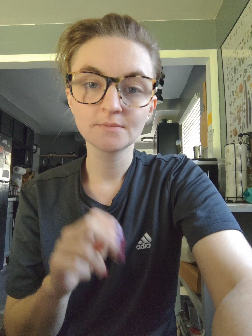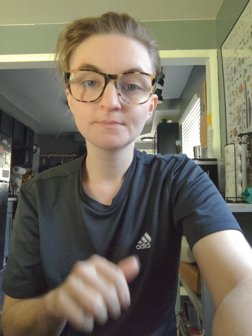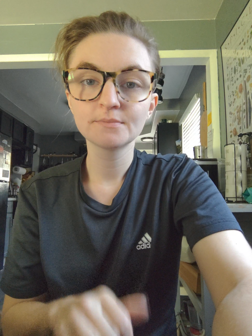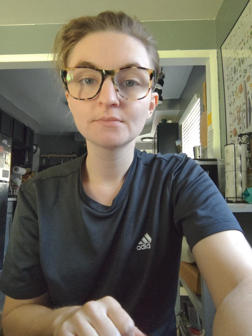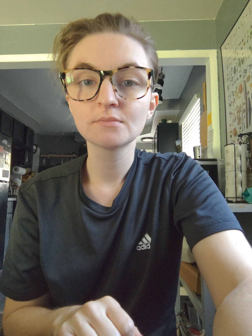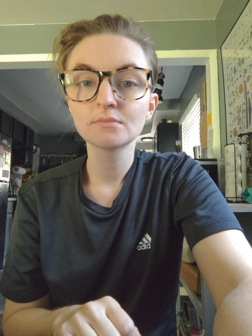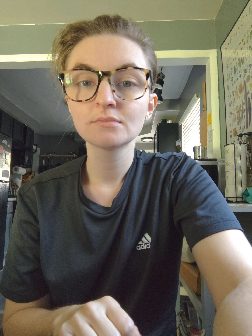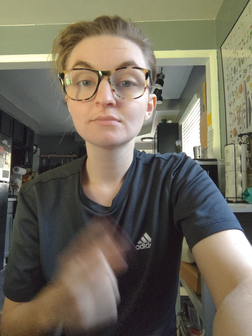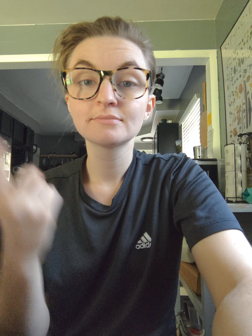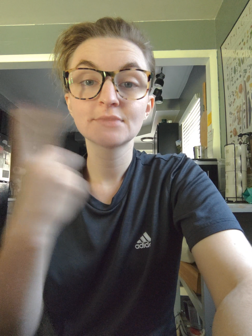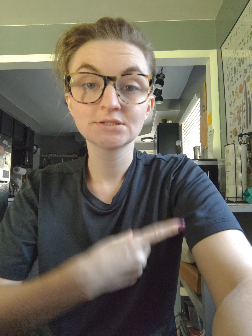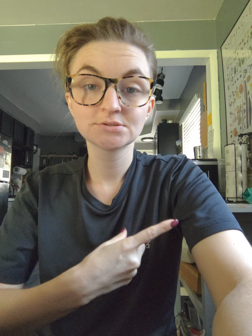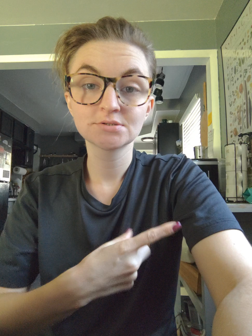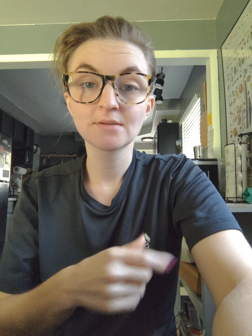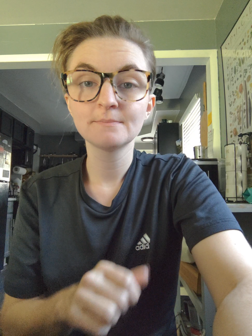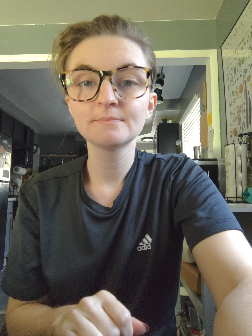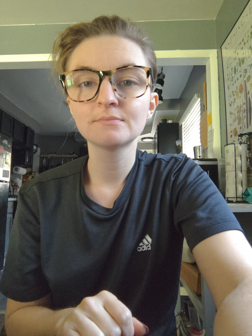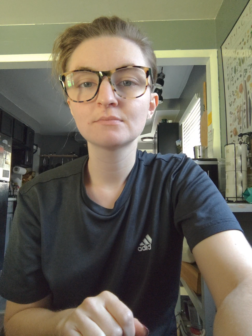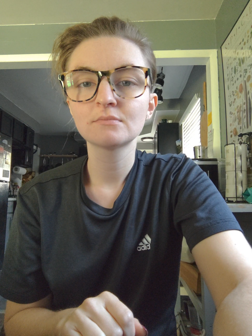day